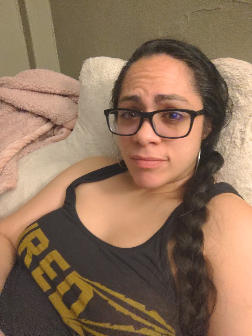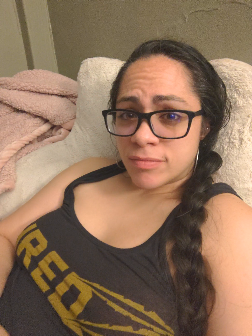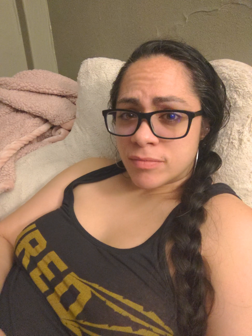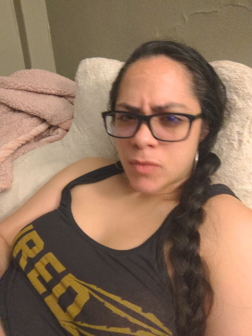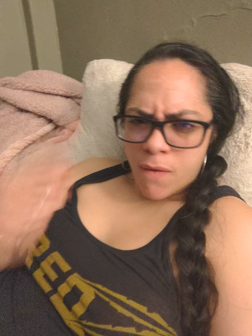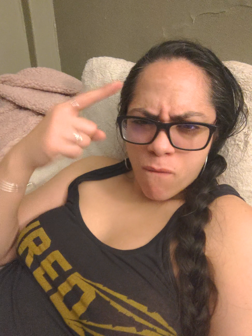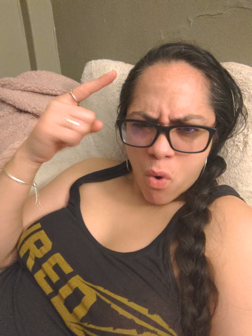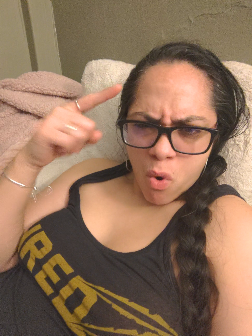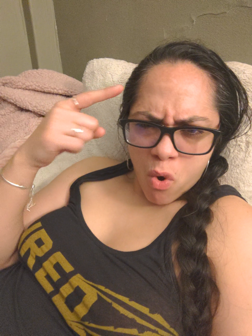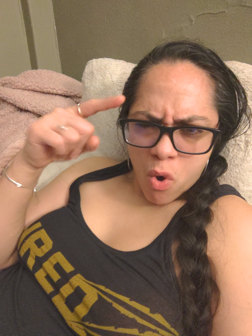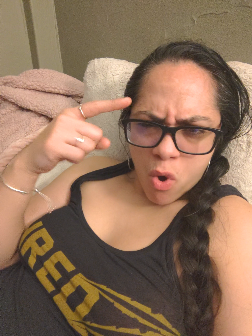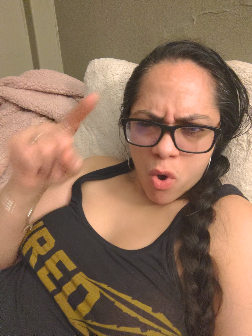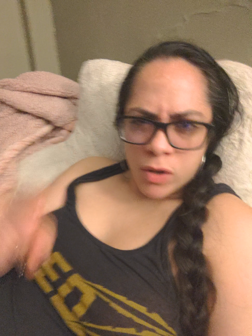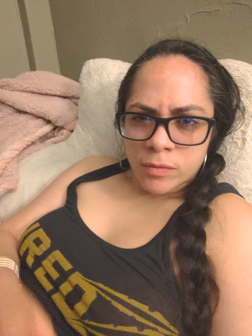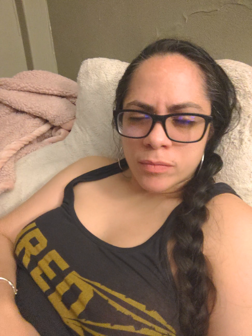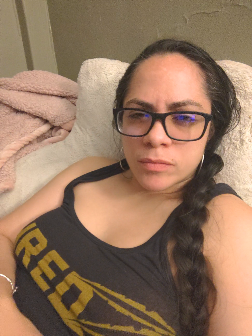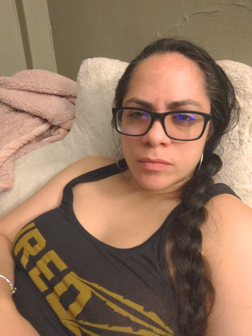for